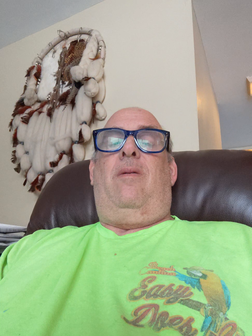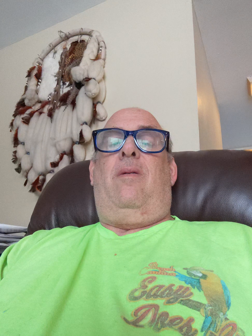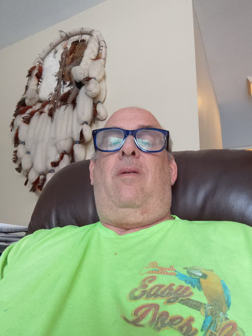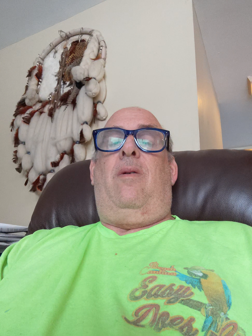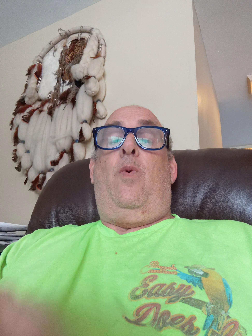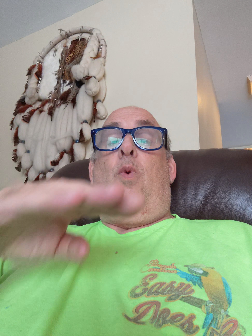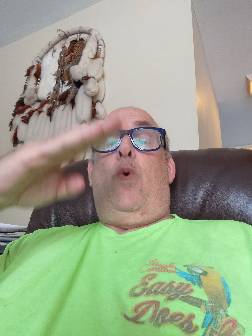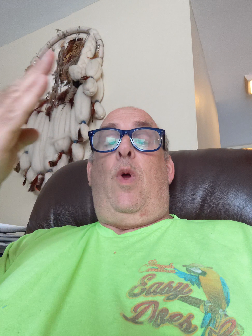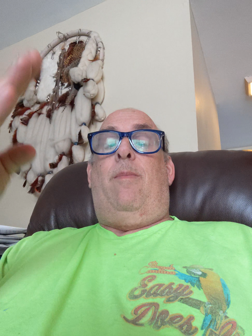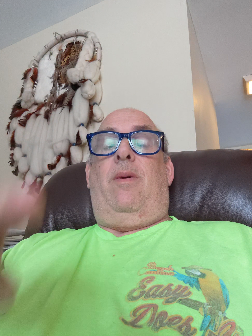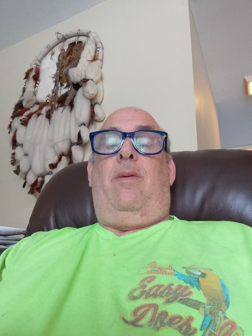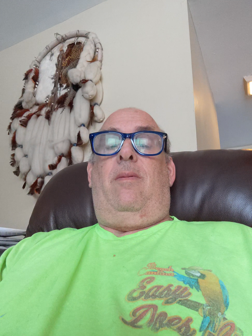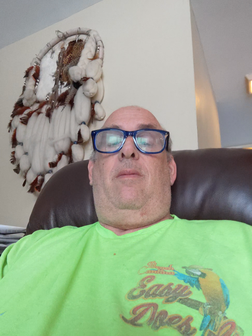open